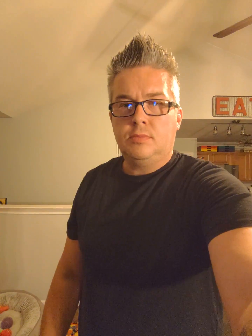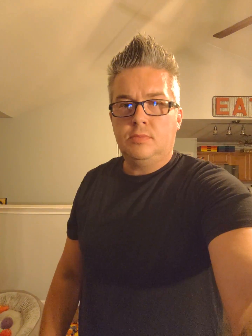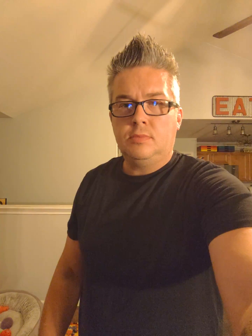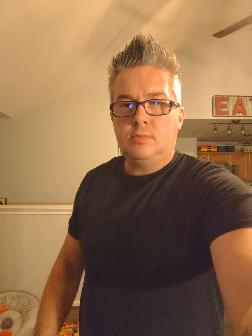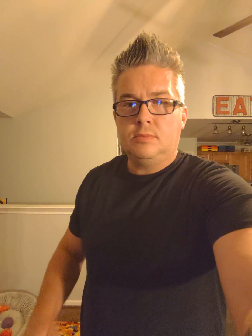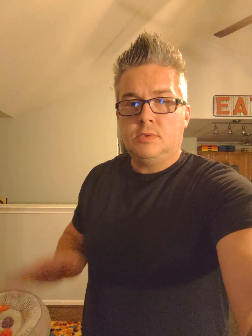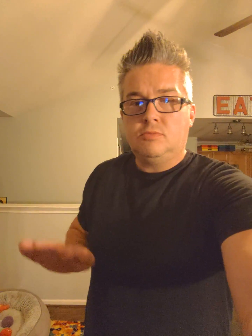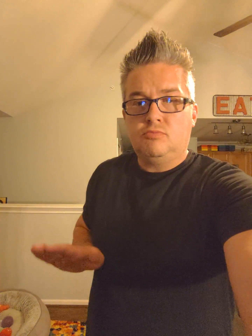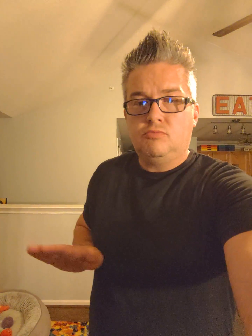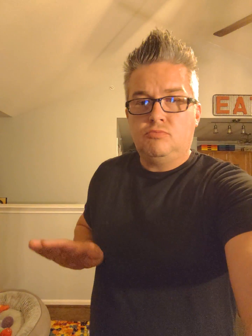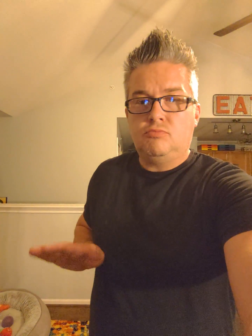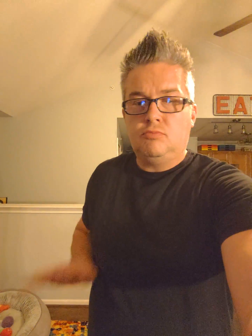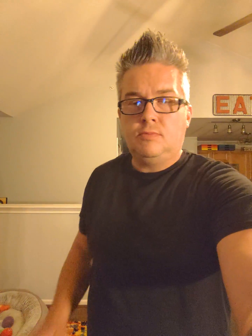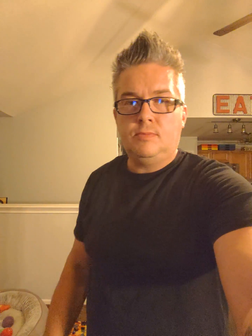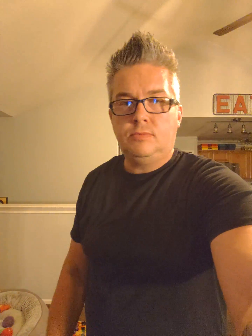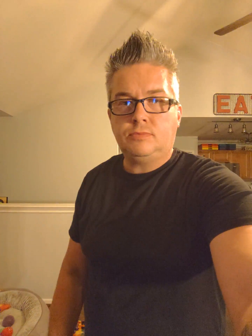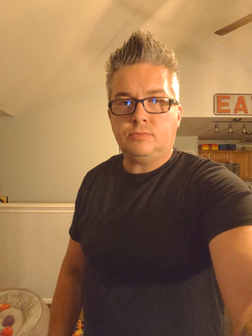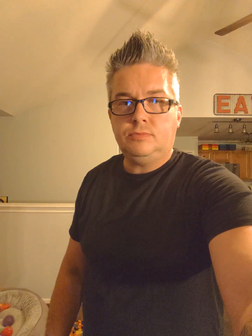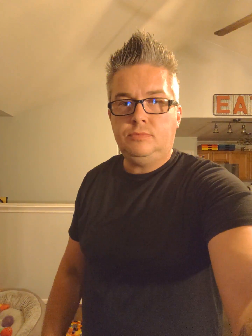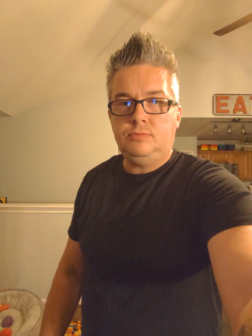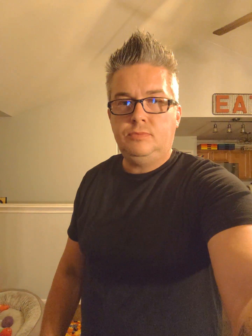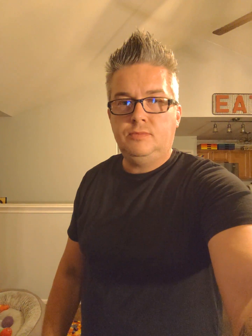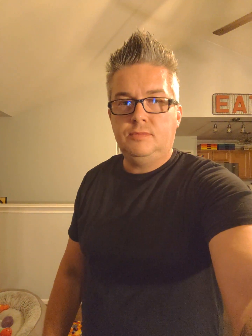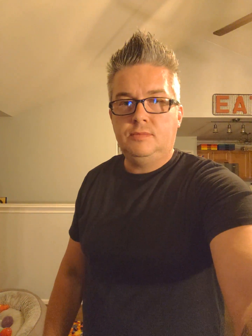penguin